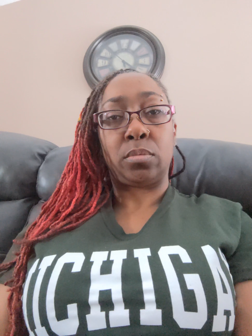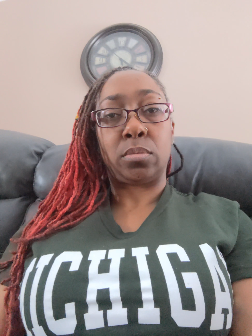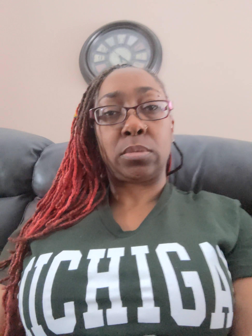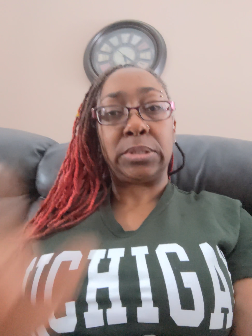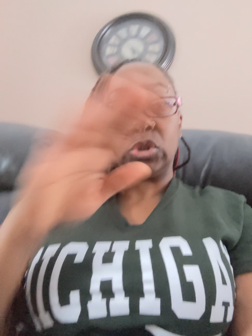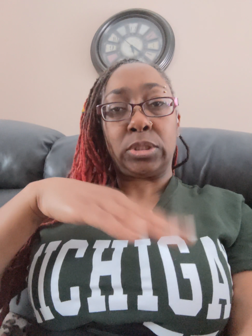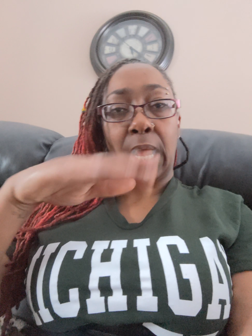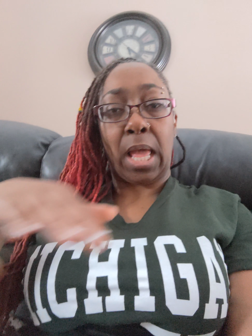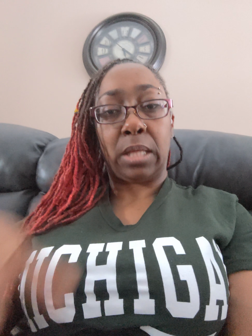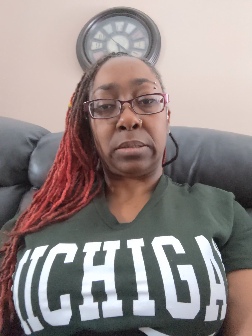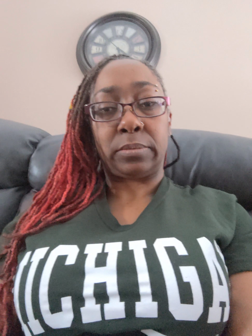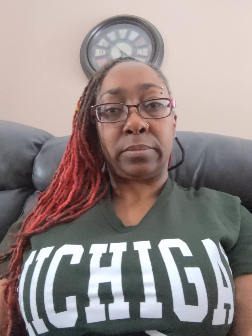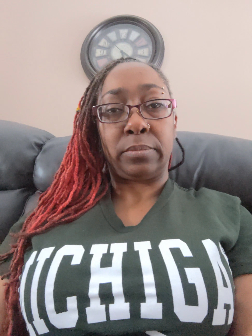child